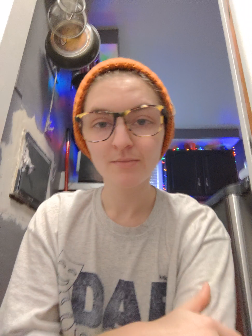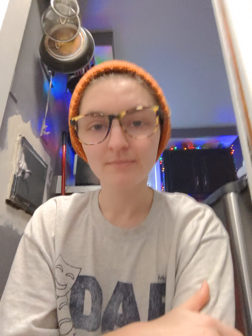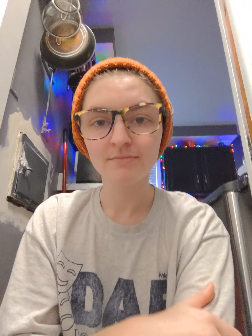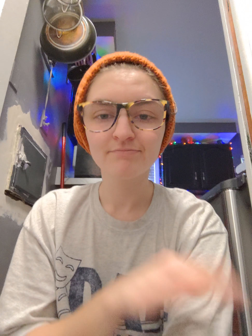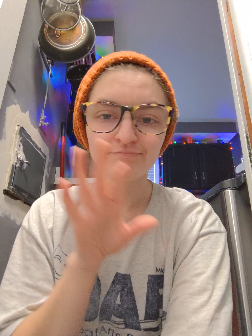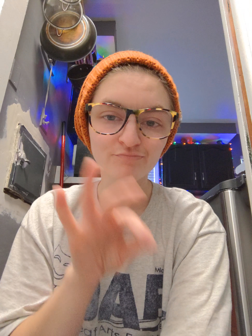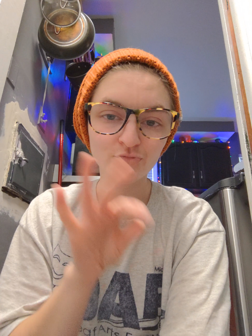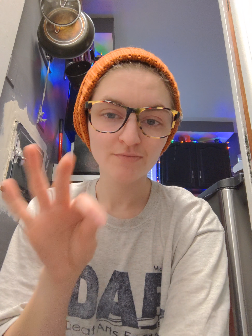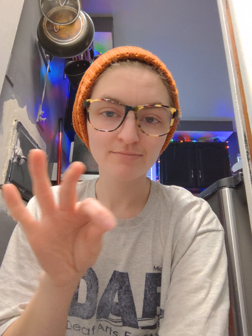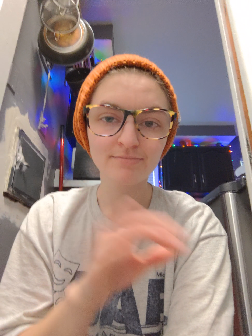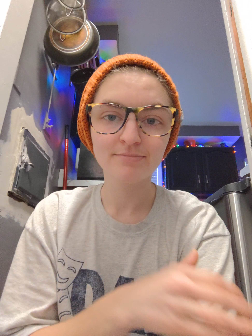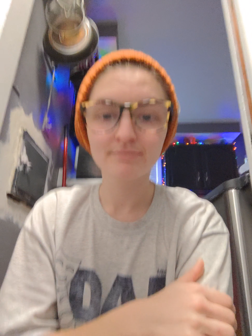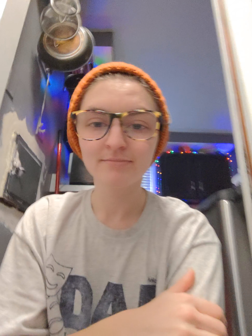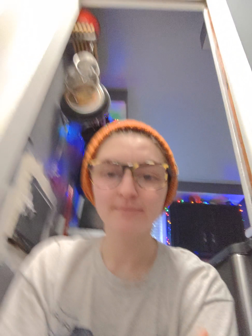french fries